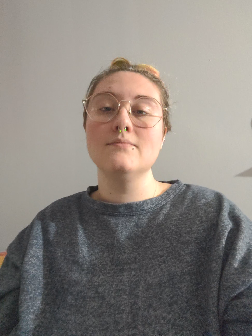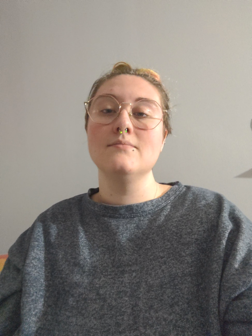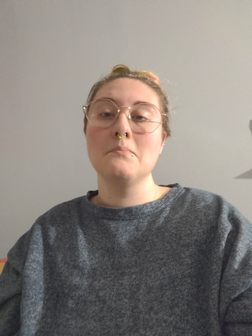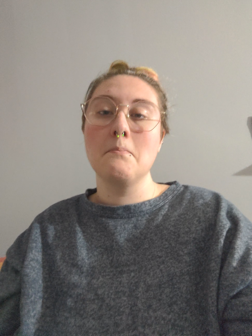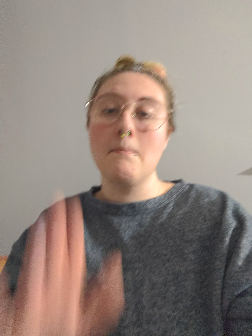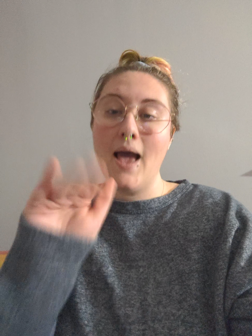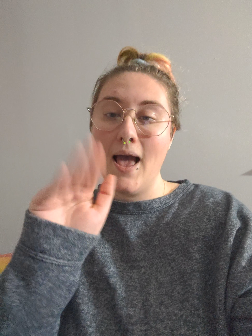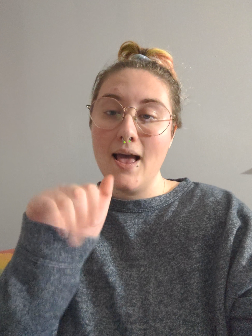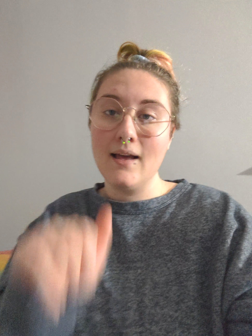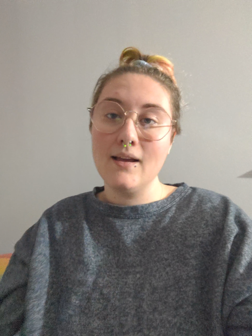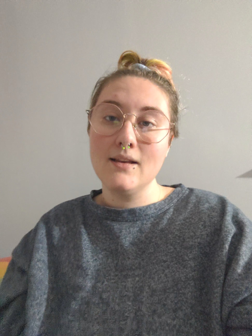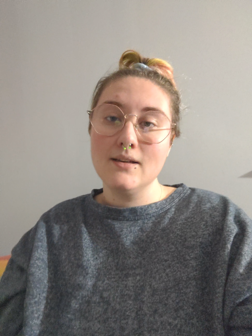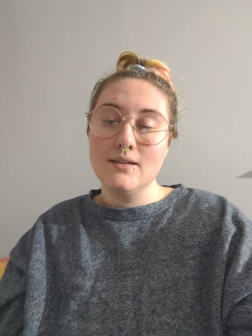bye